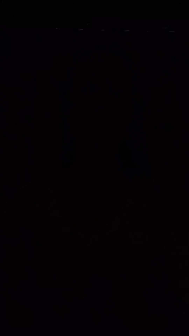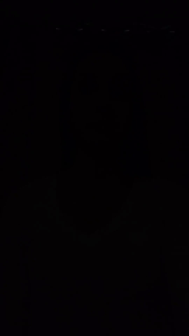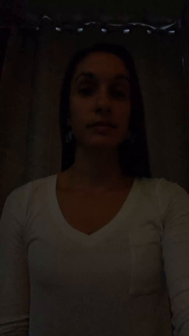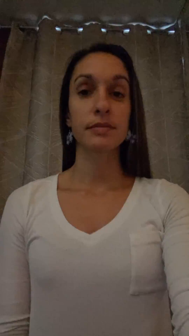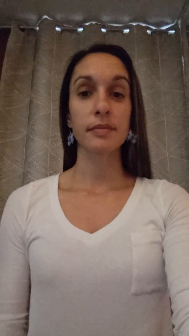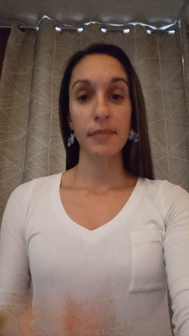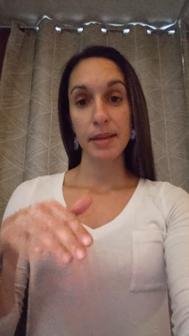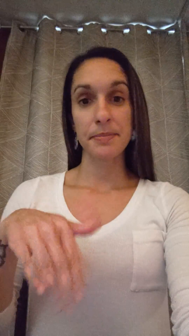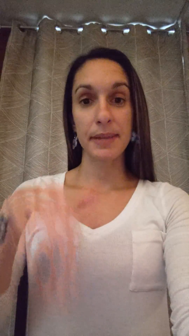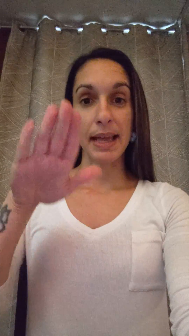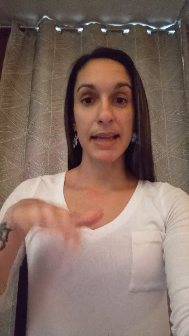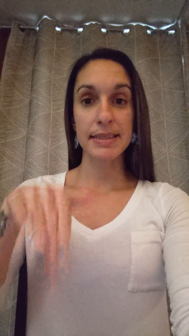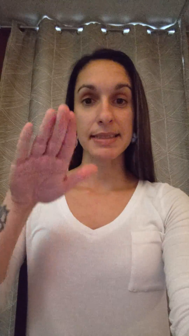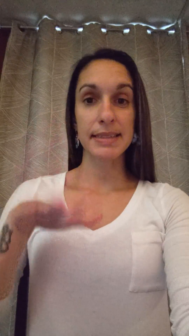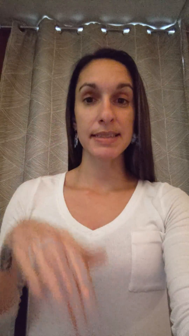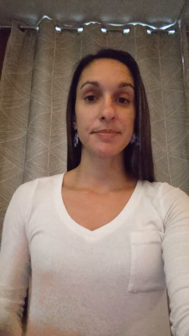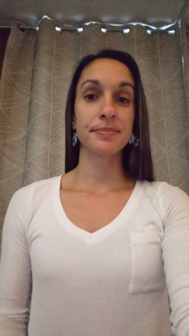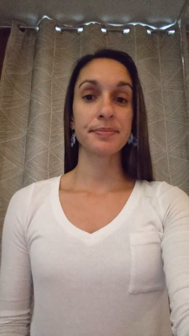paint